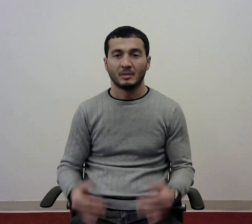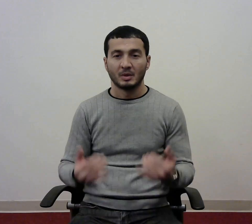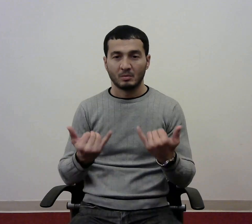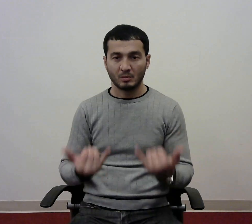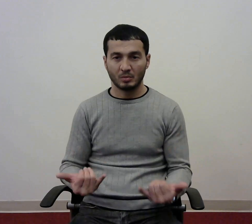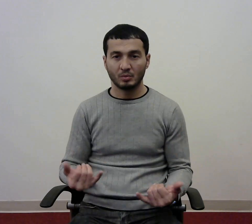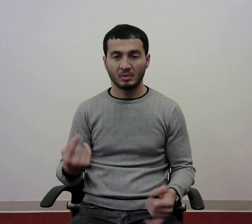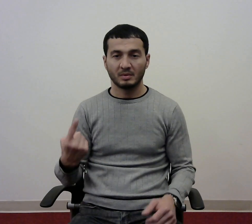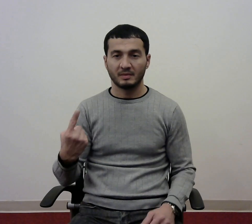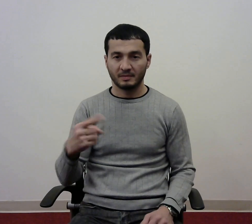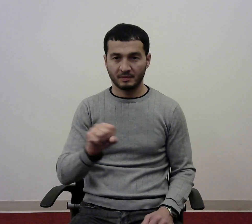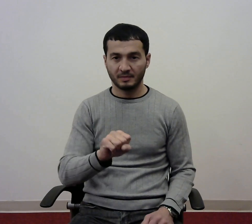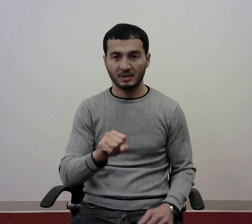bu həftə